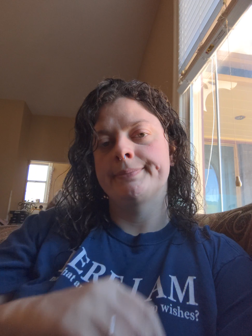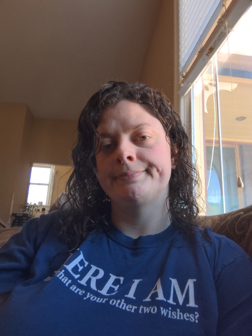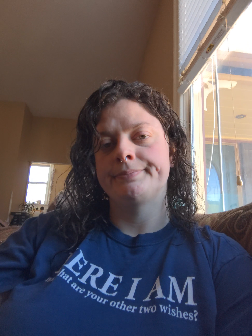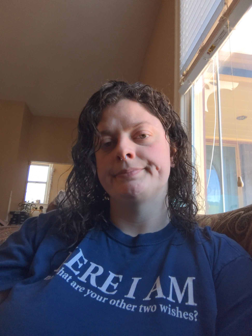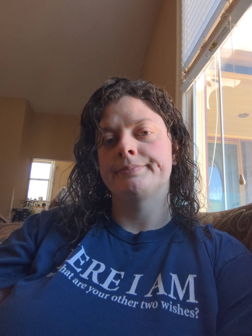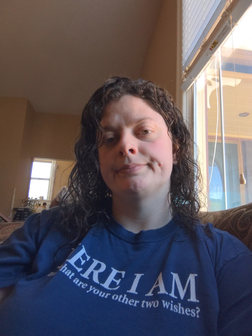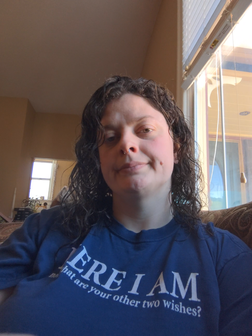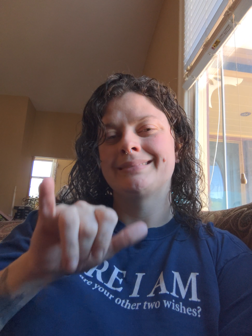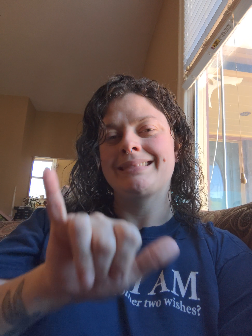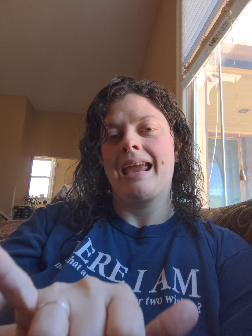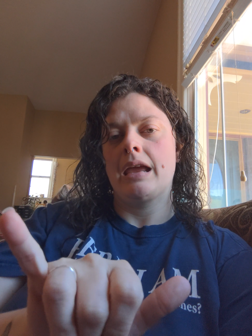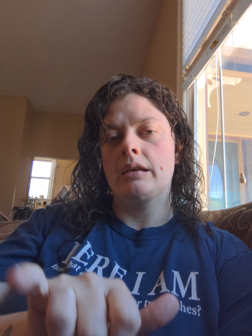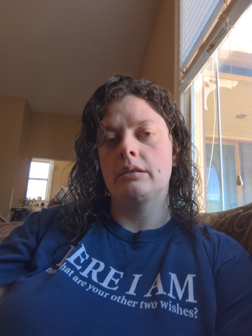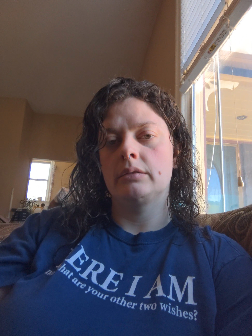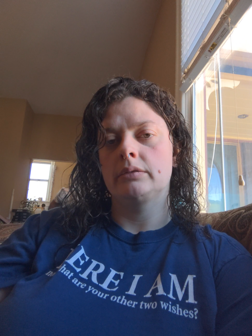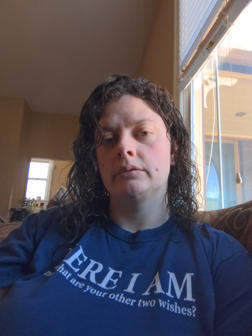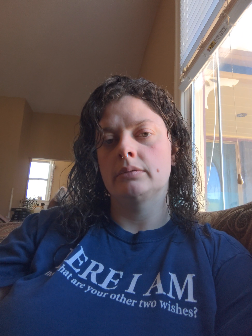stay